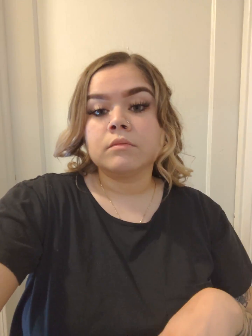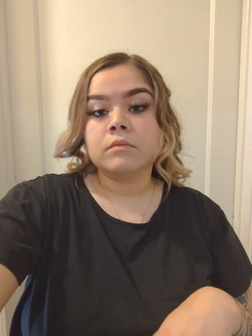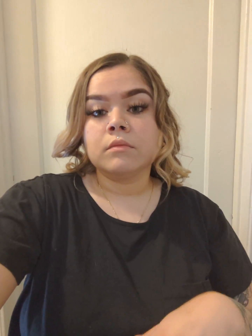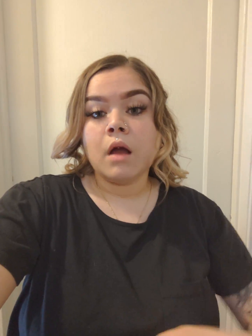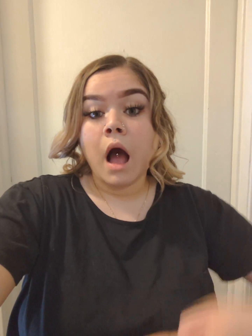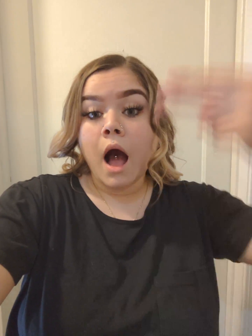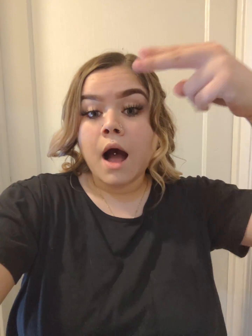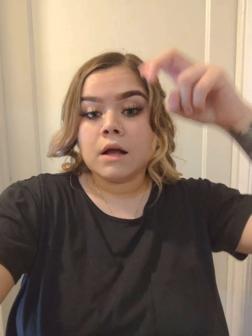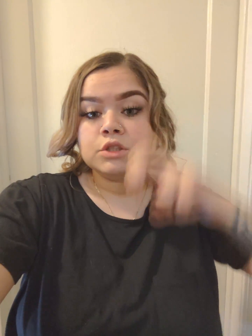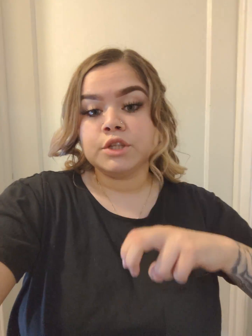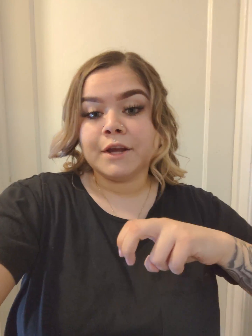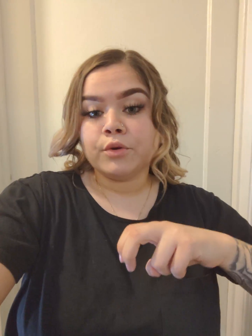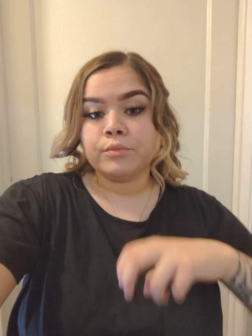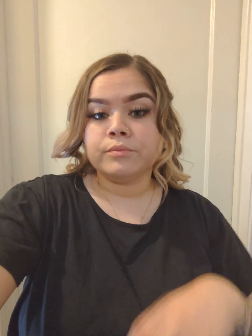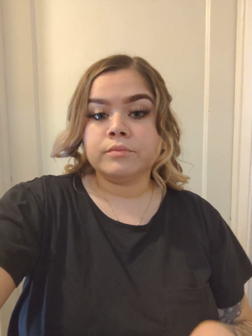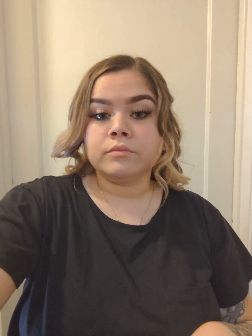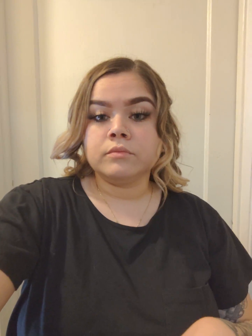high chair